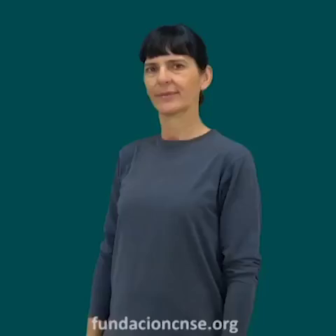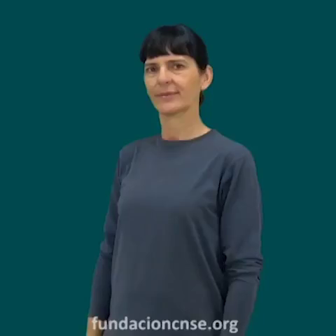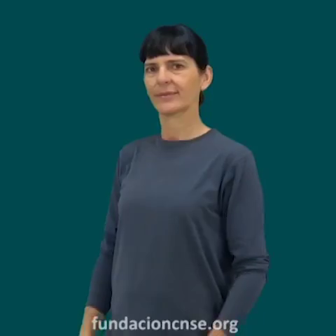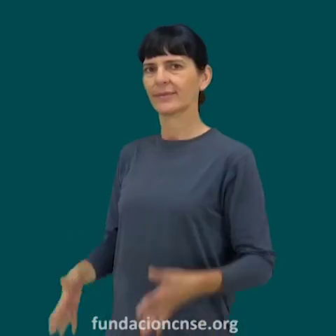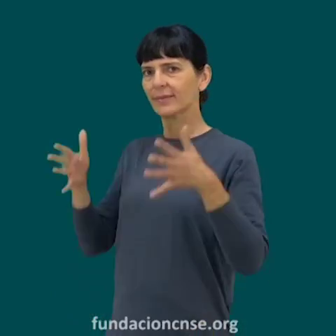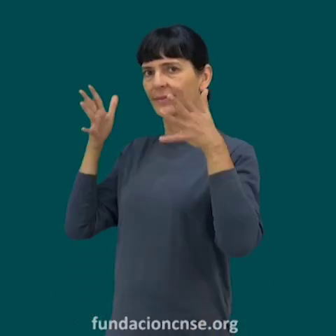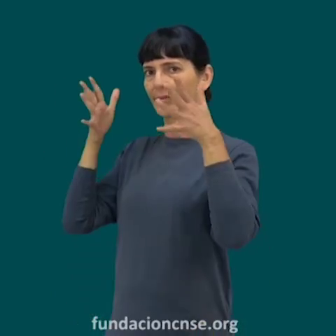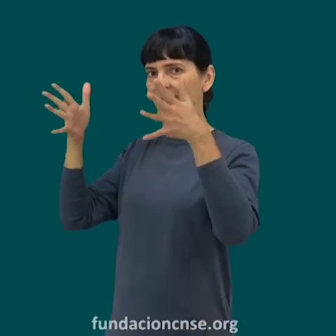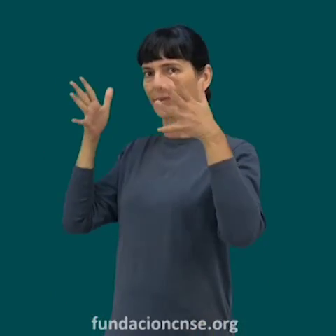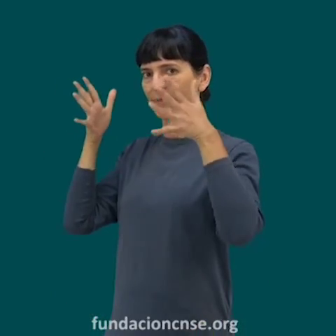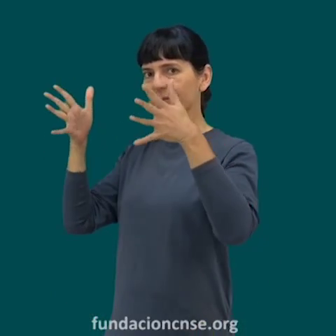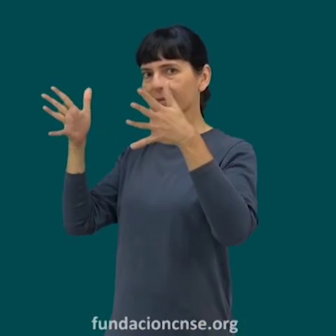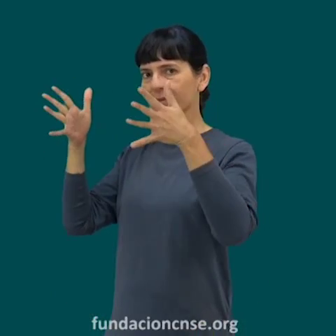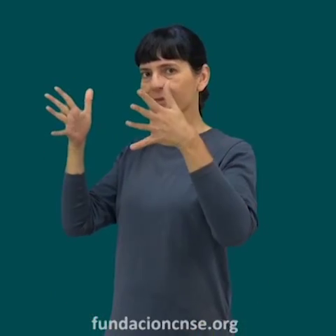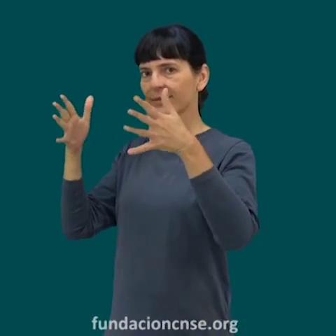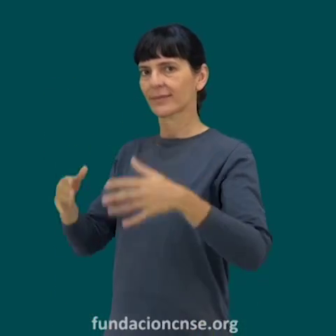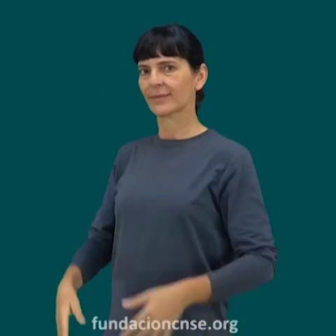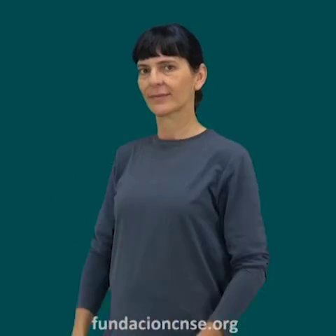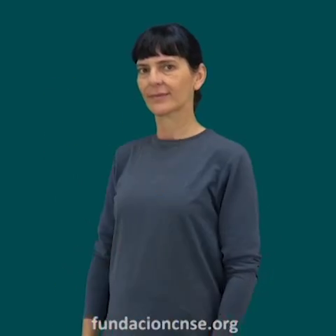aconsejar